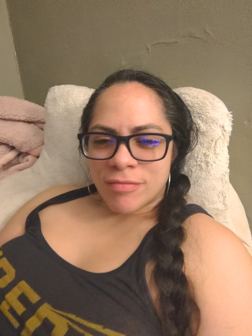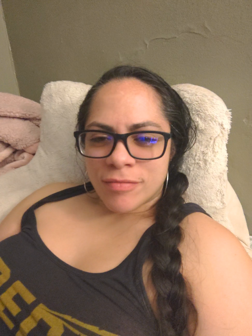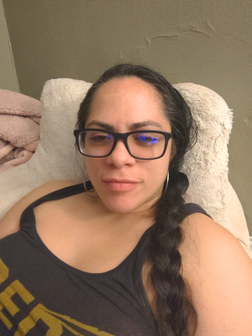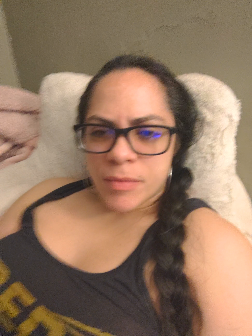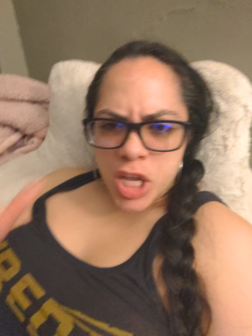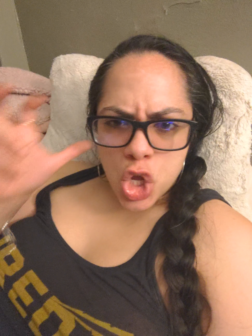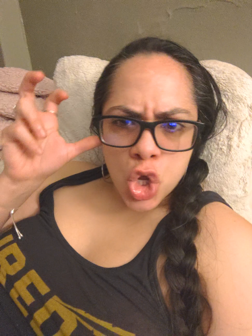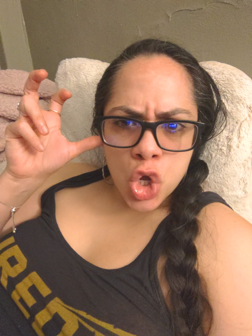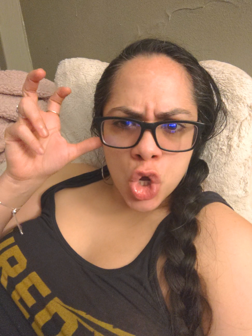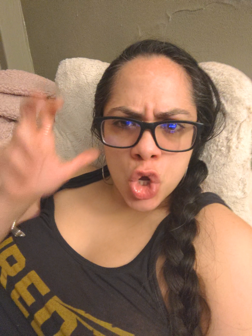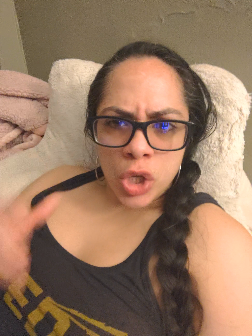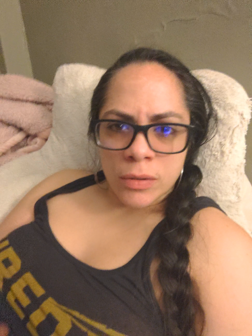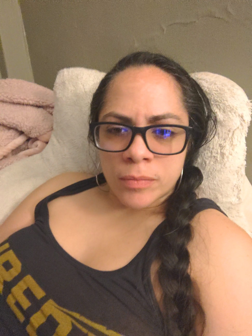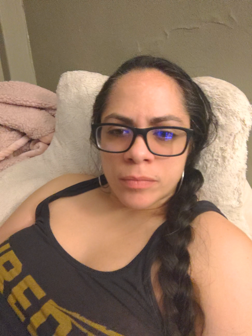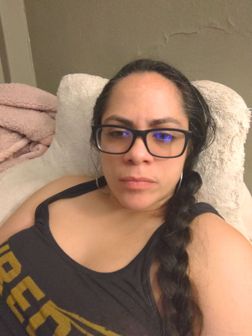hear